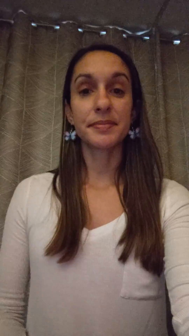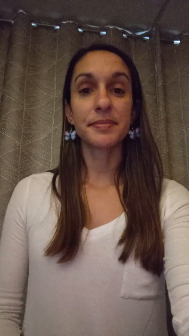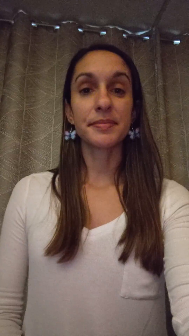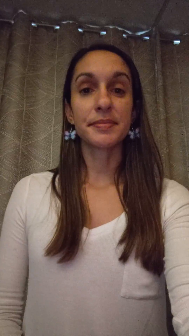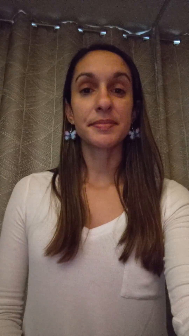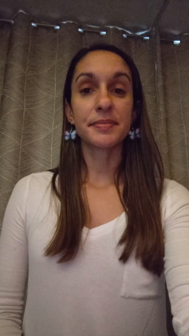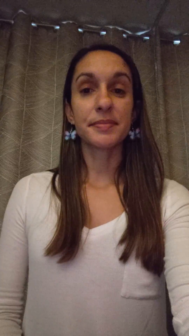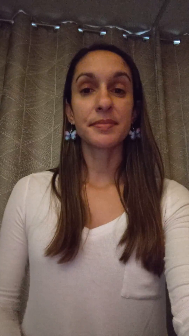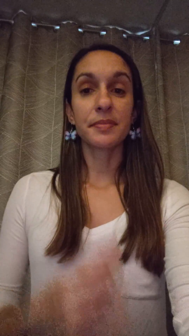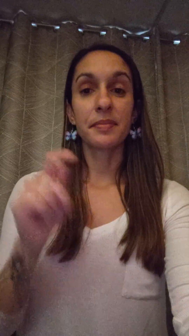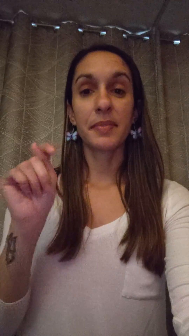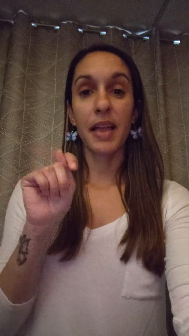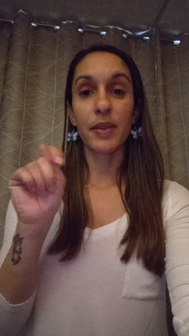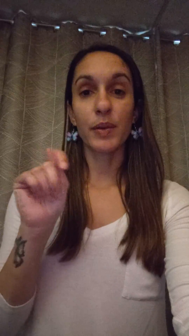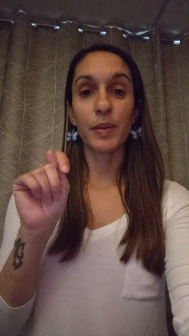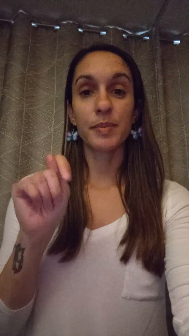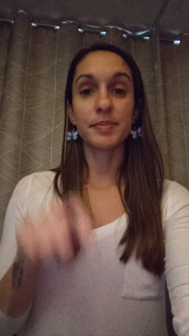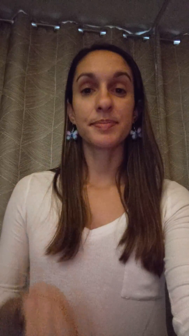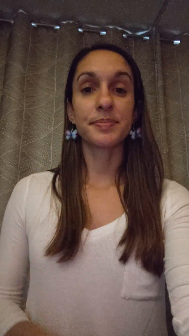bathroom